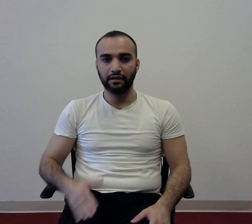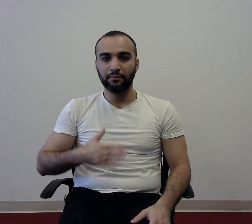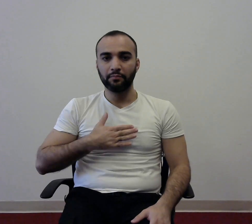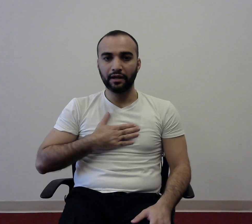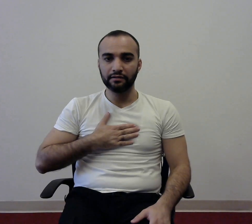mən